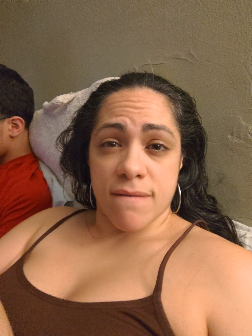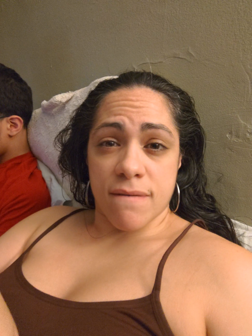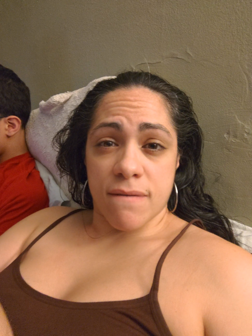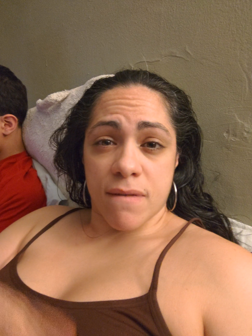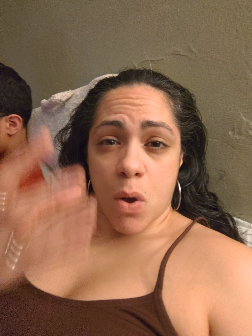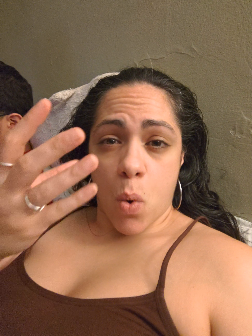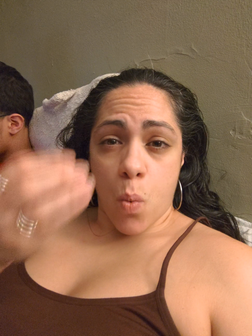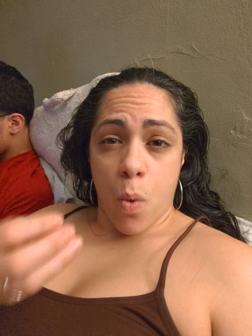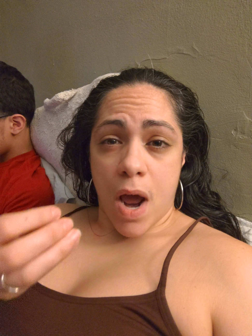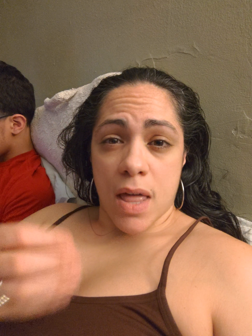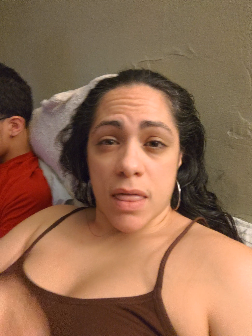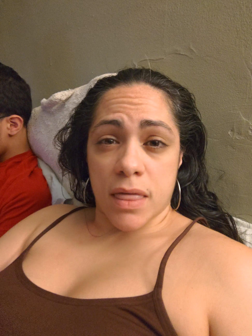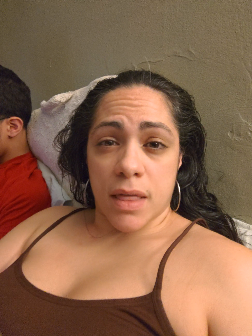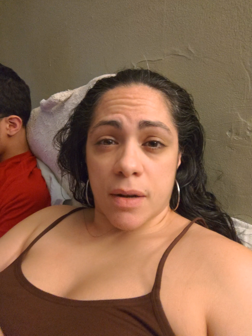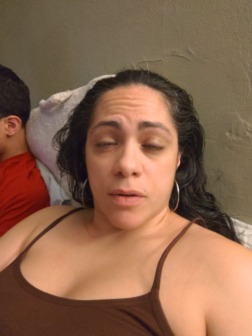wet